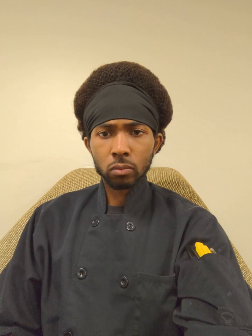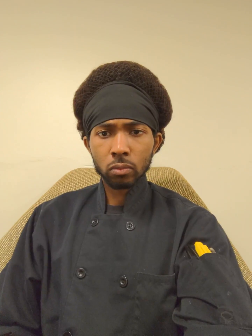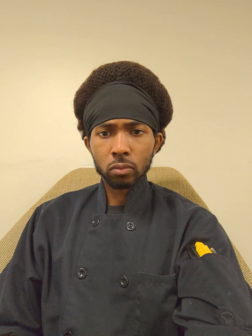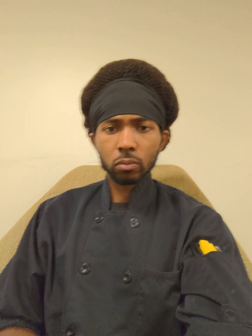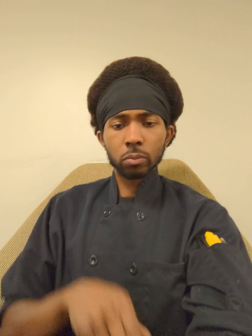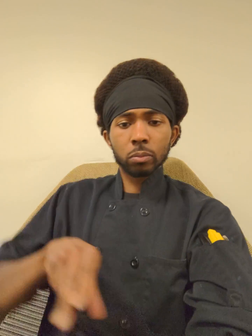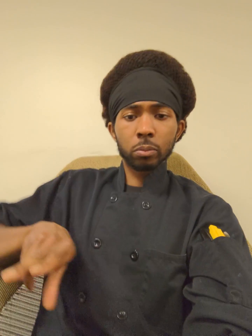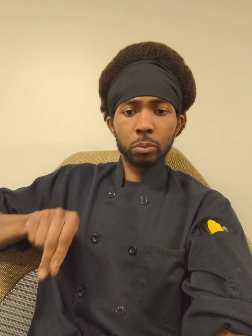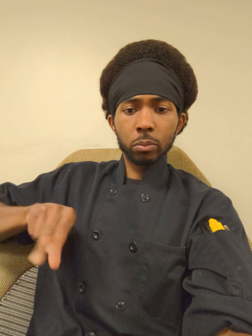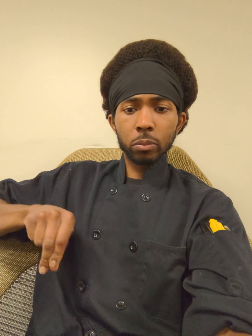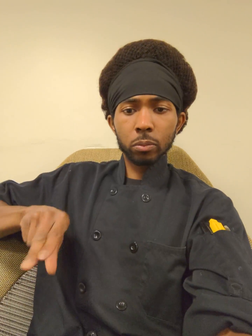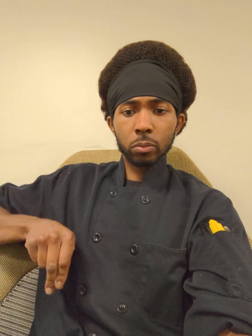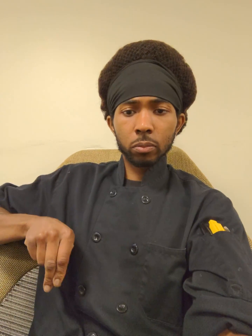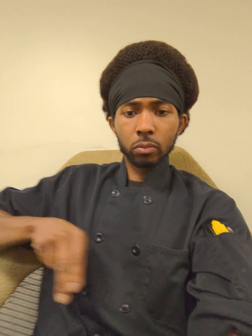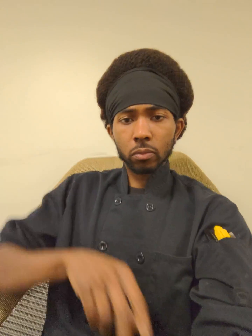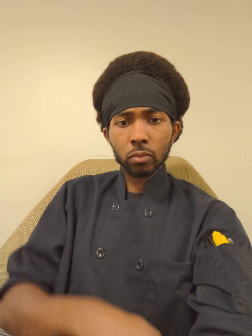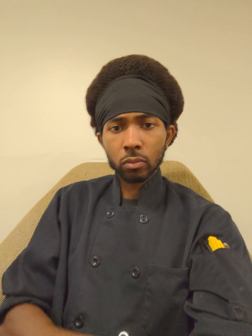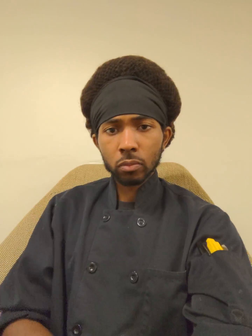diaper